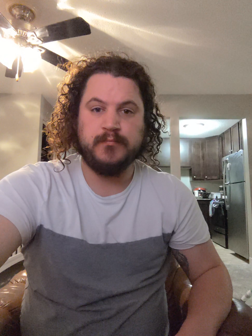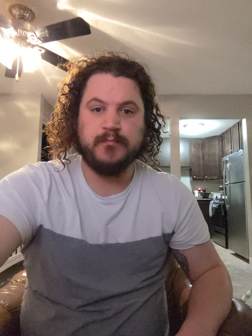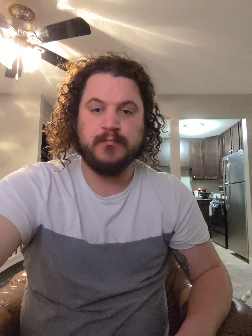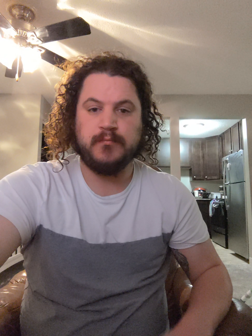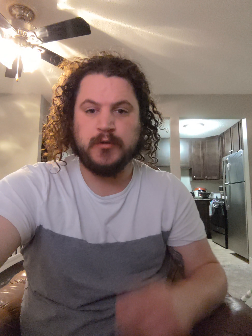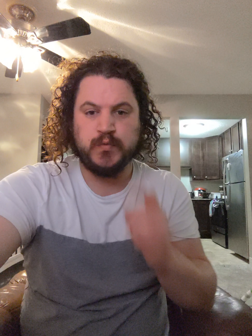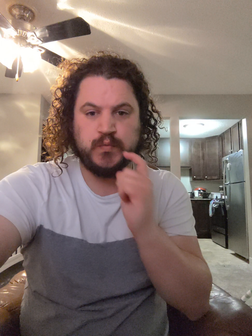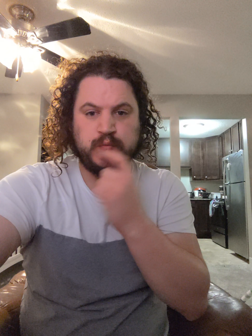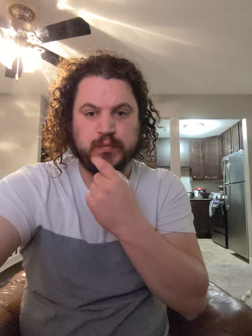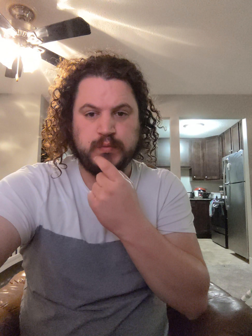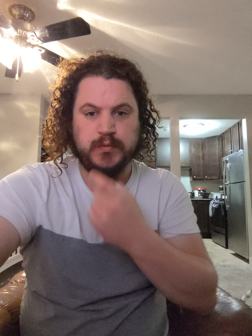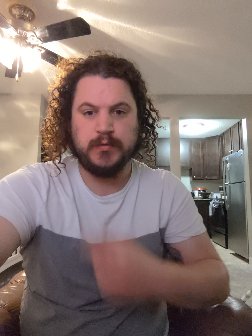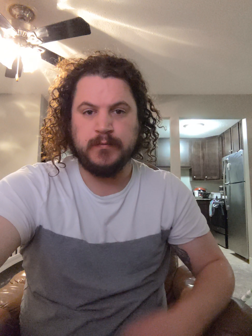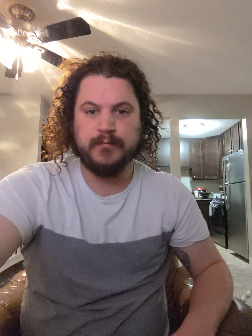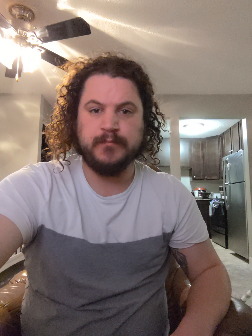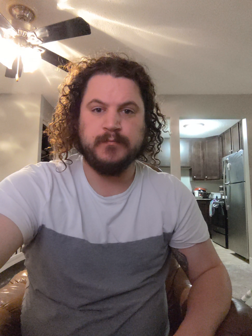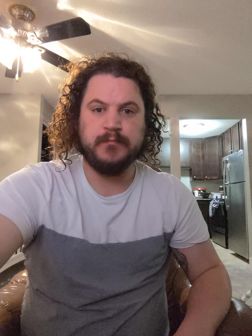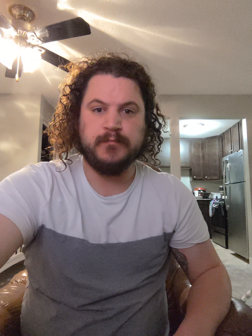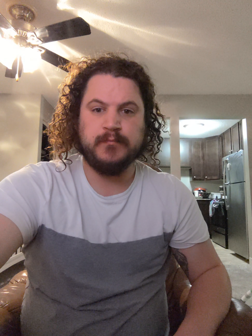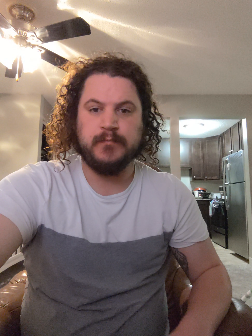tooth